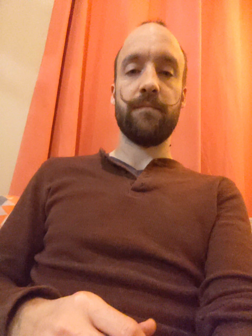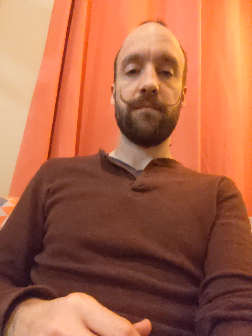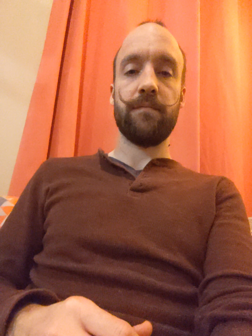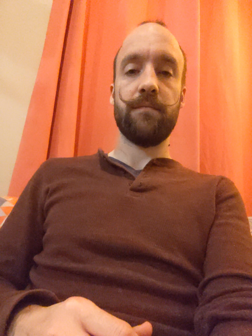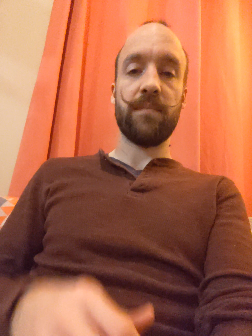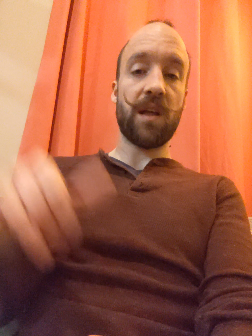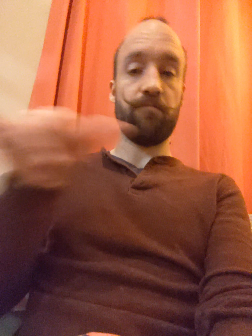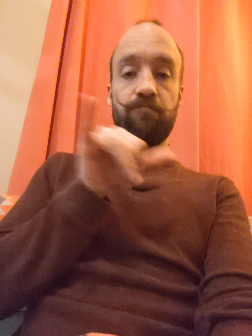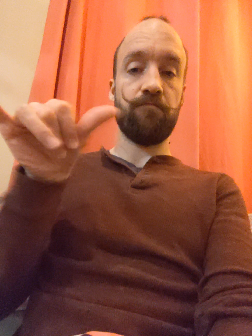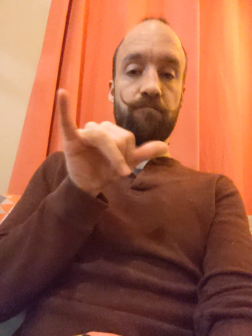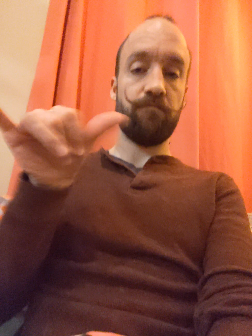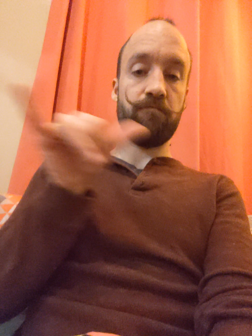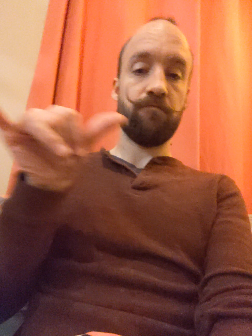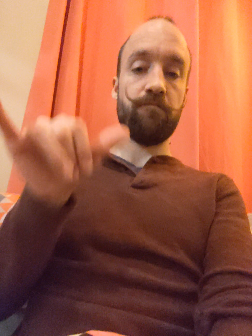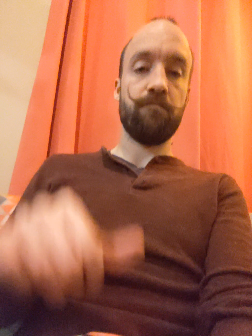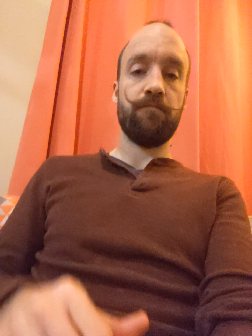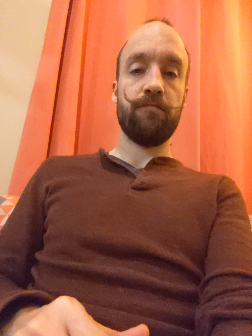same